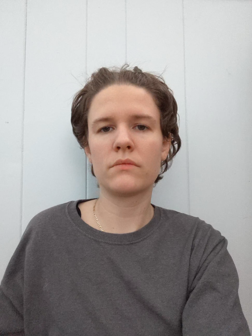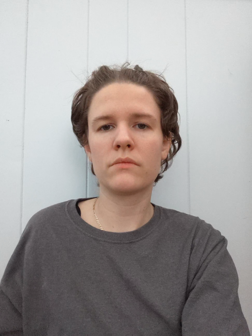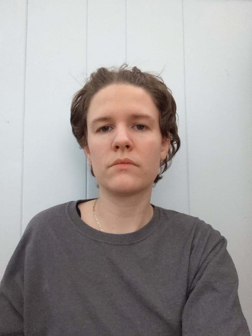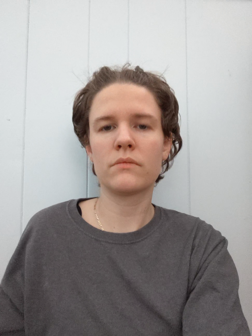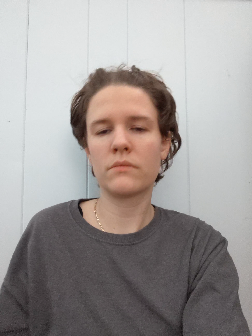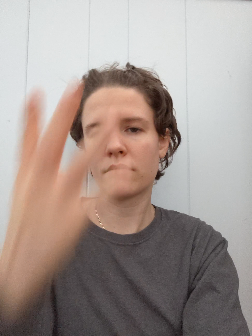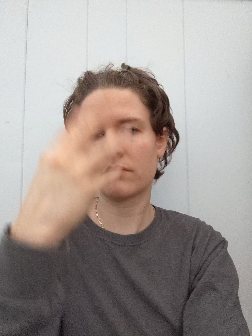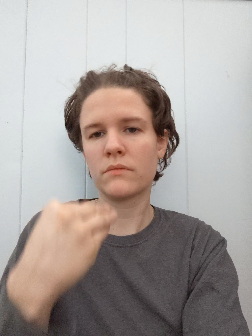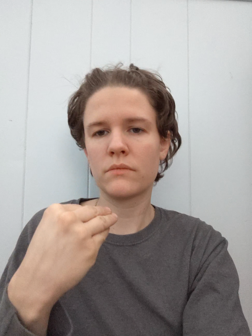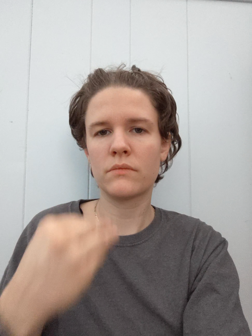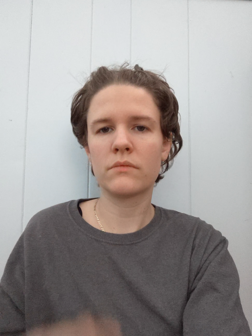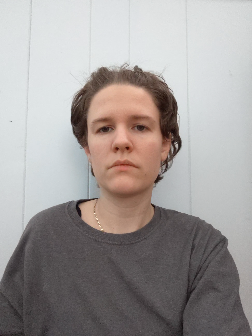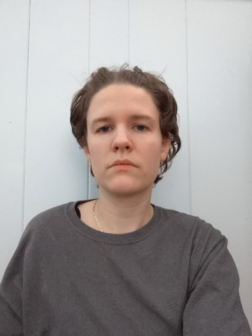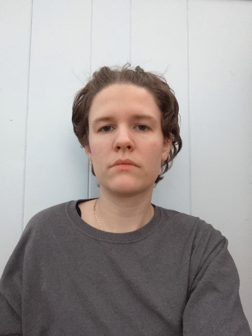sleep